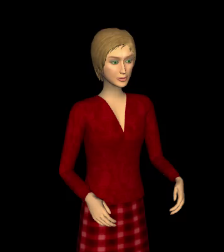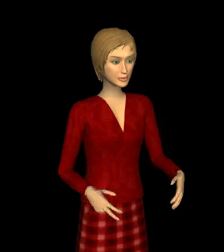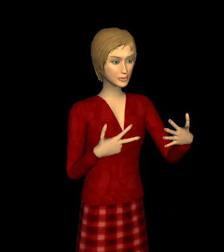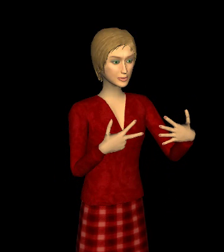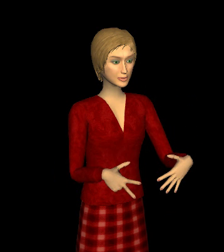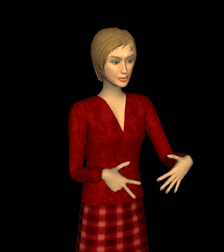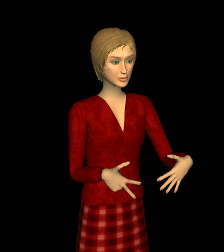18